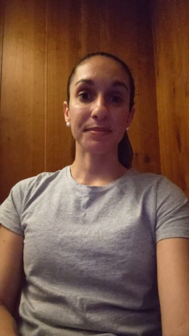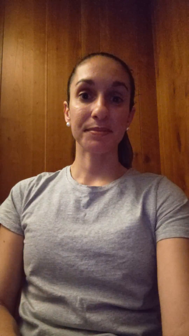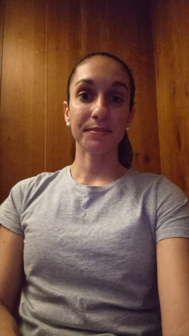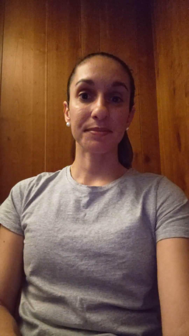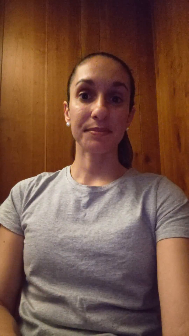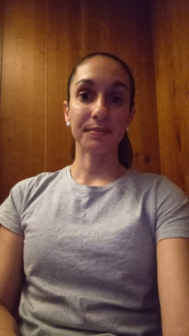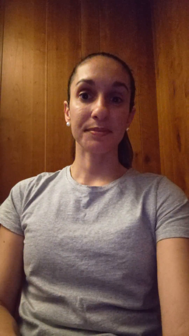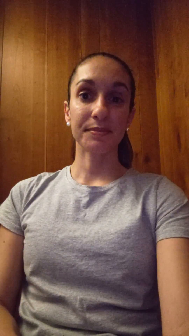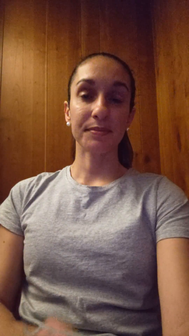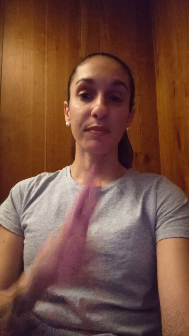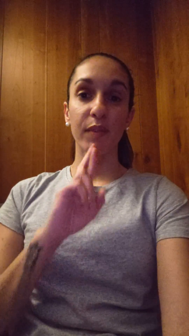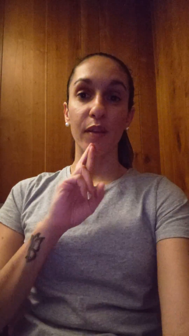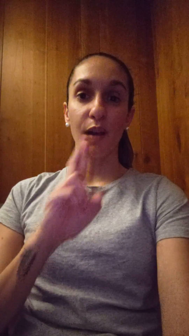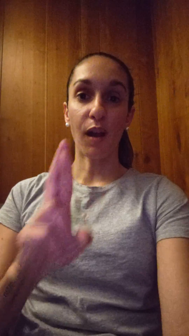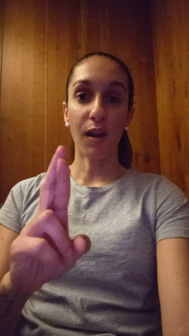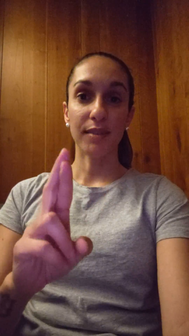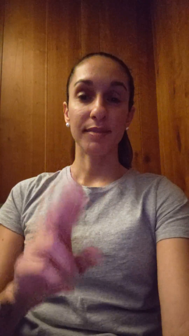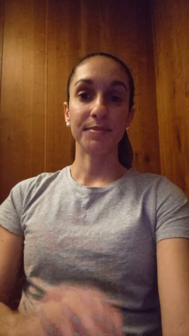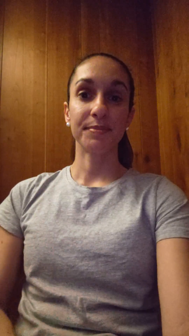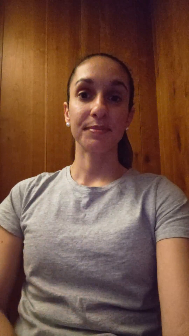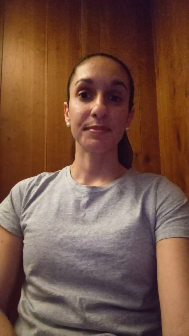are